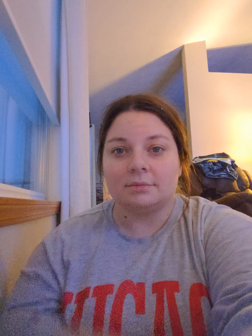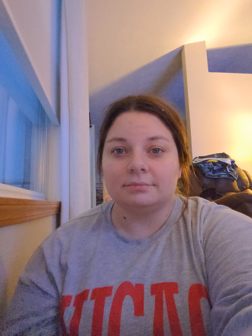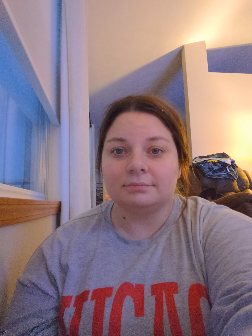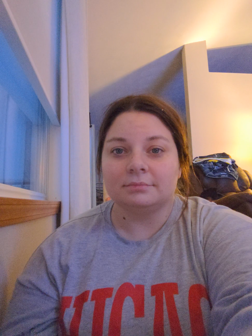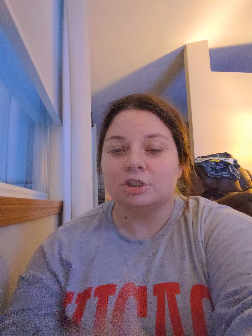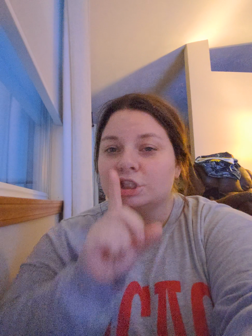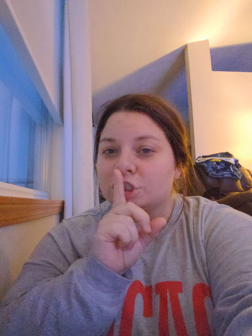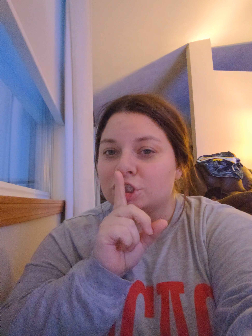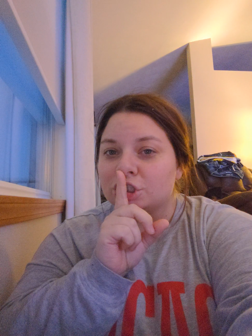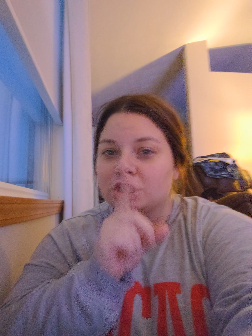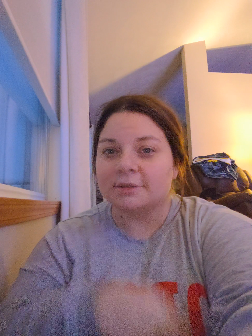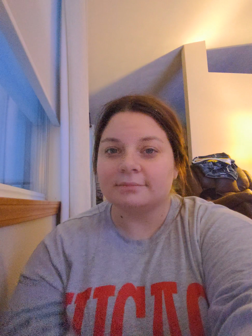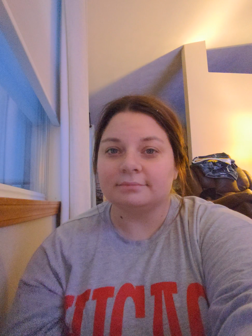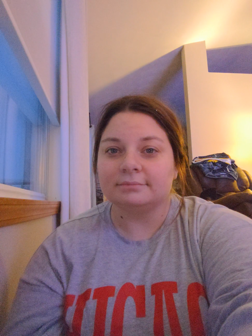shhh